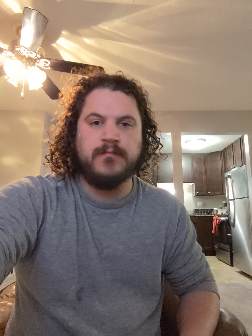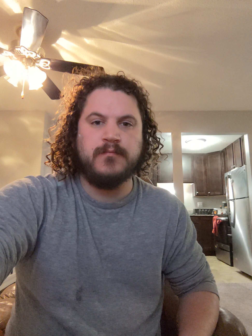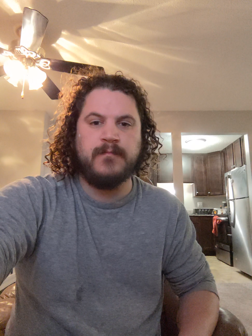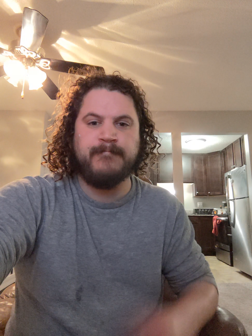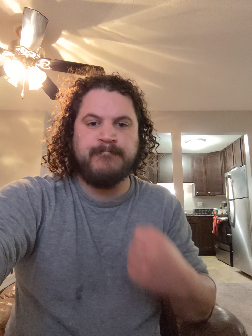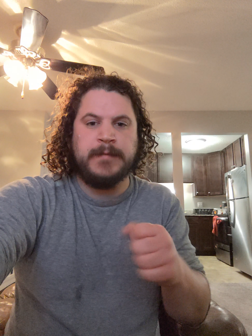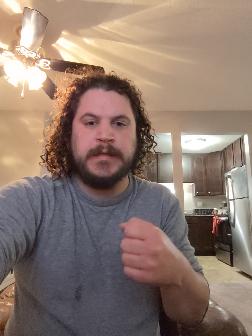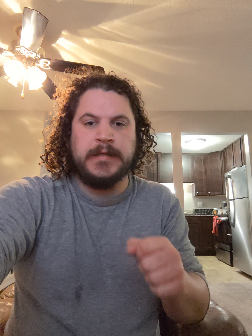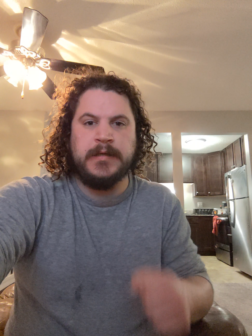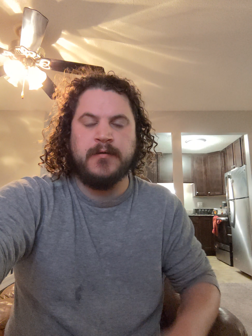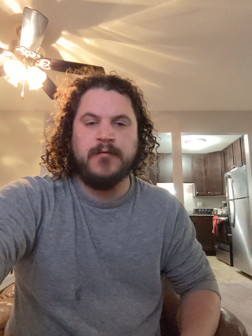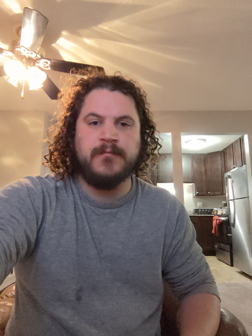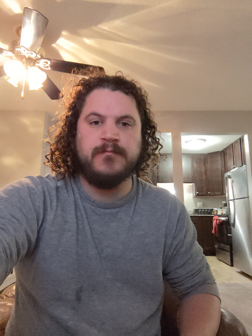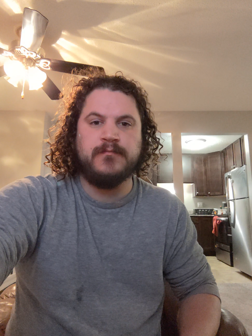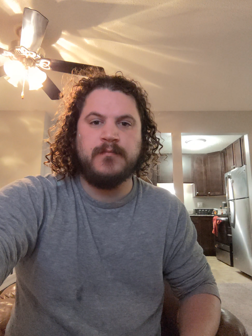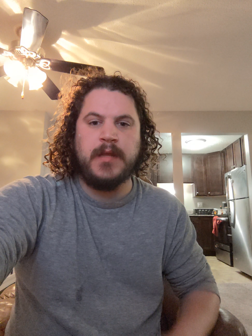make